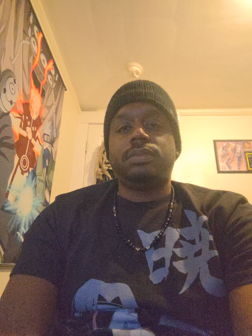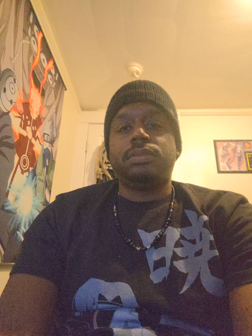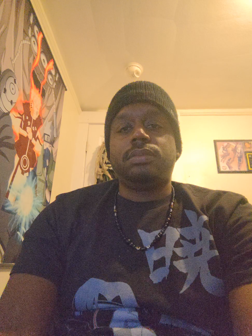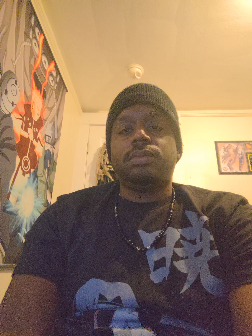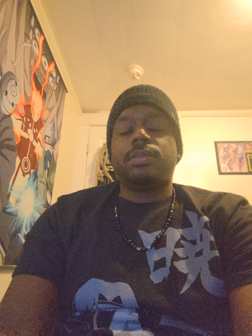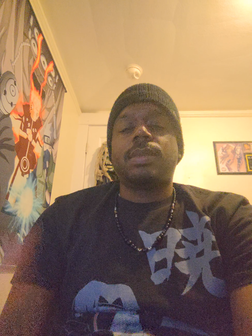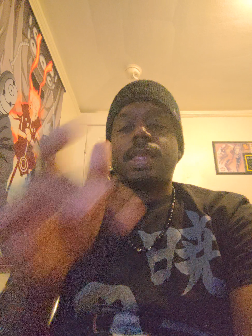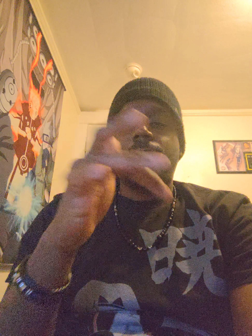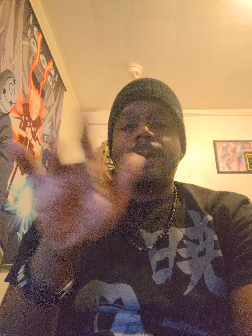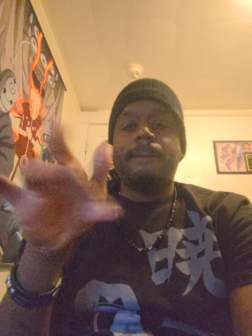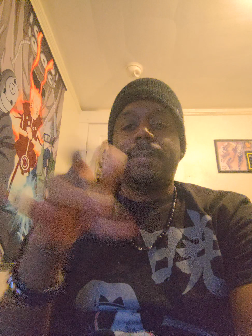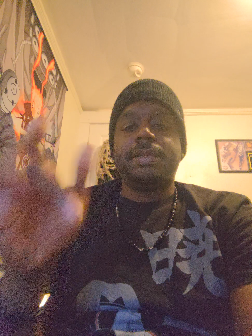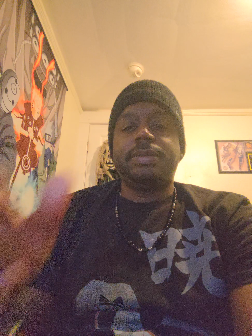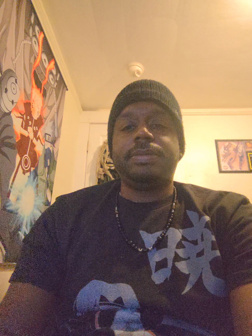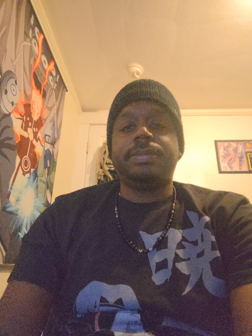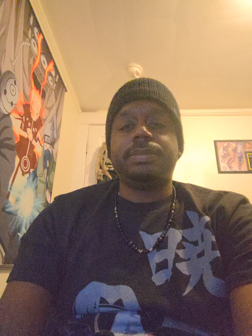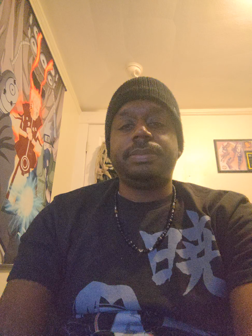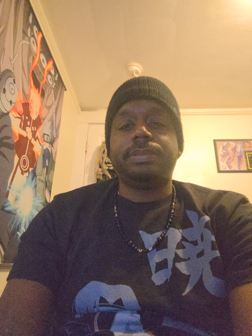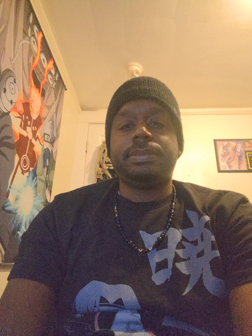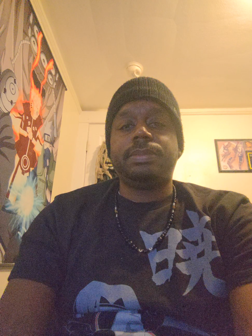empty